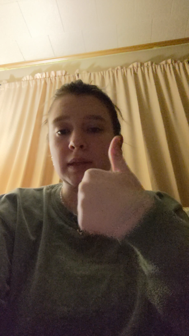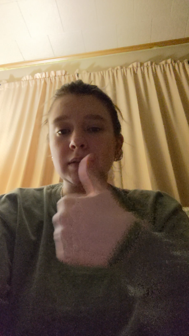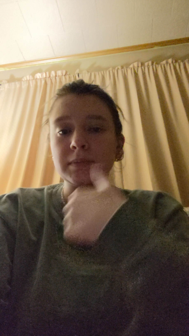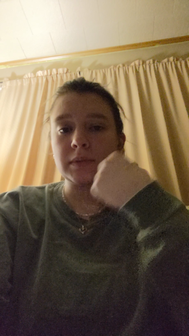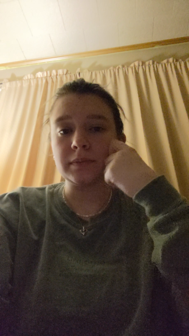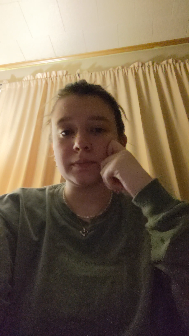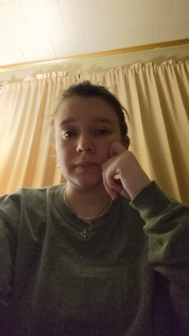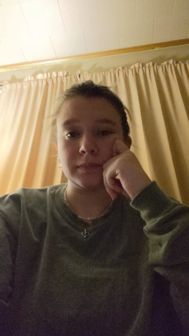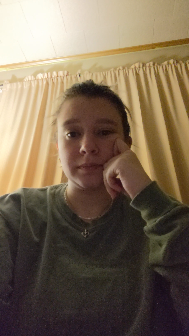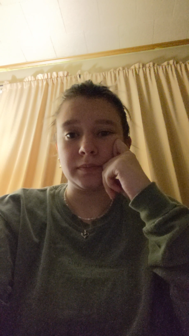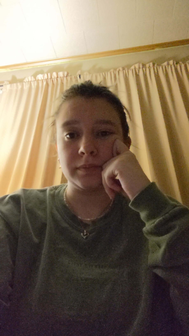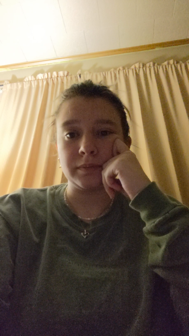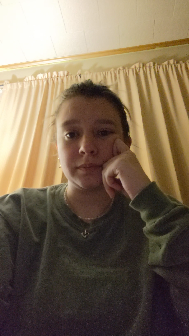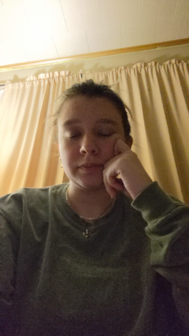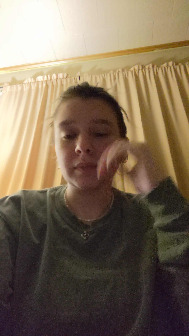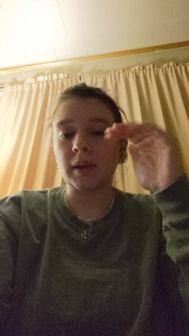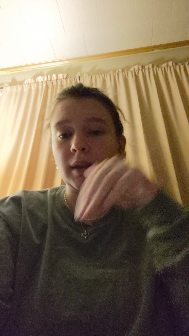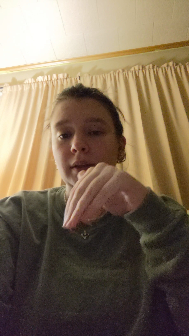night night